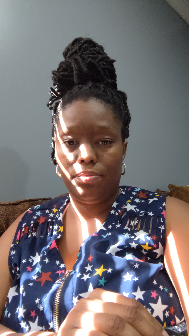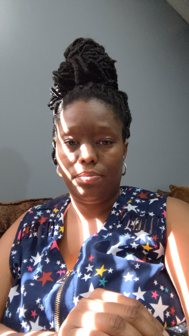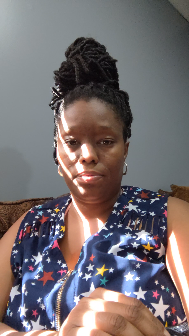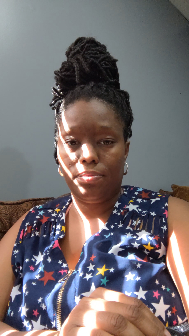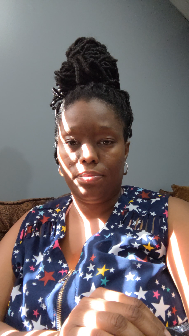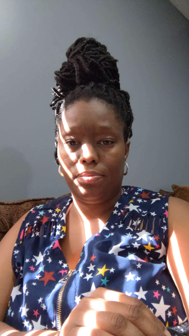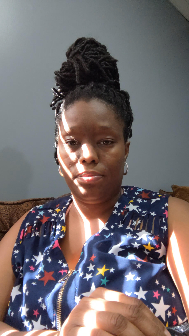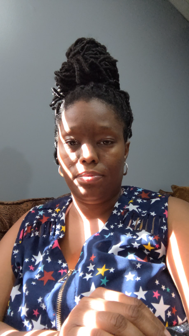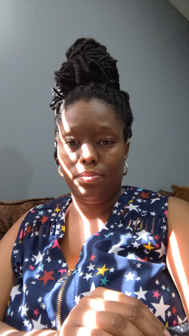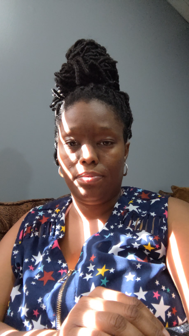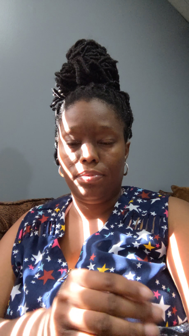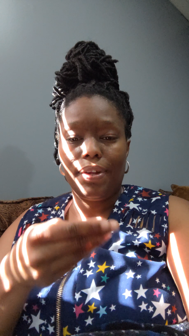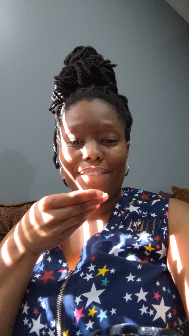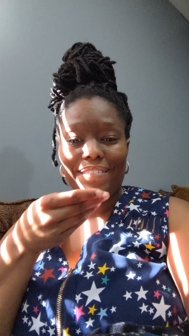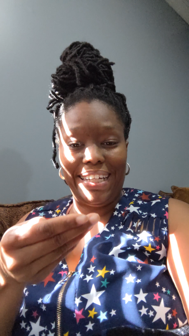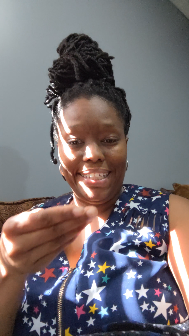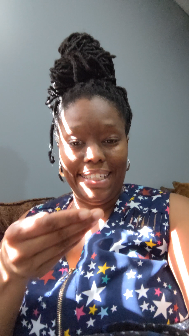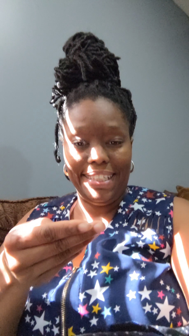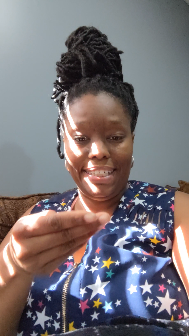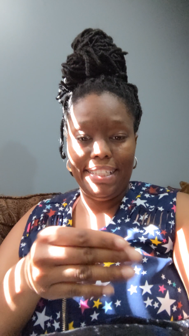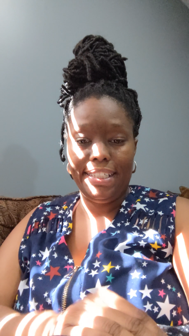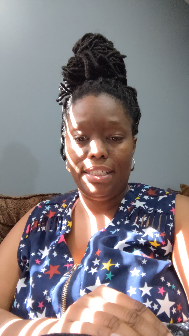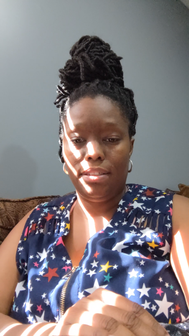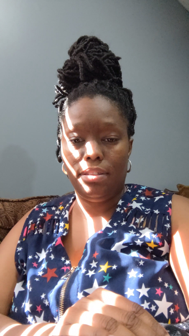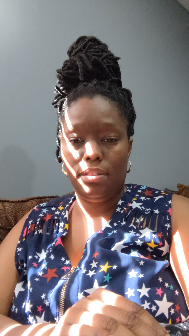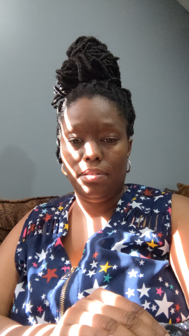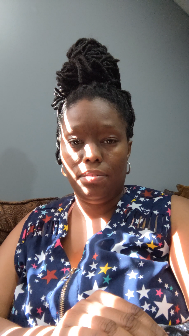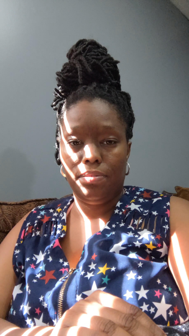feed